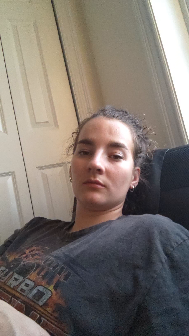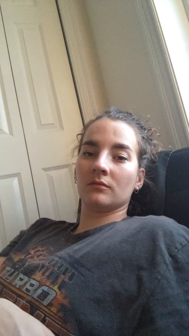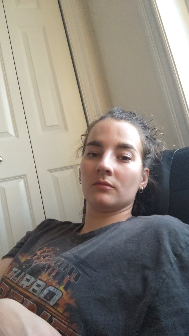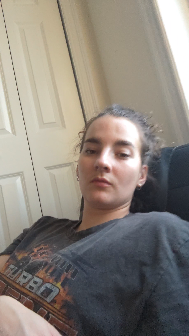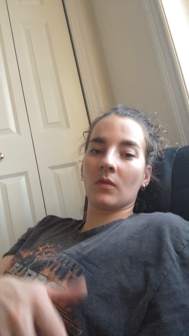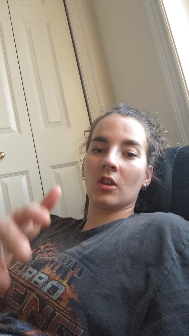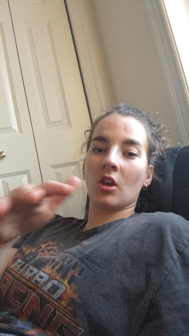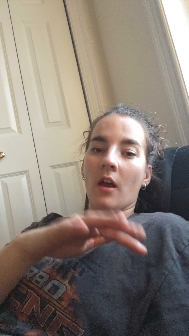cover